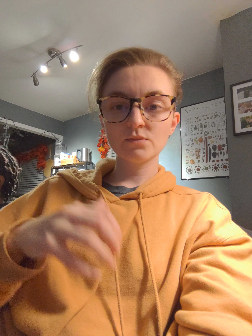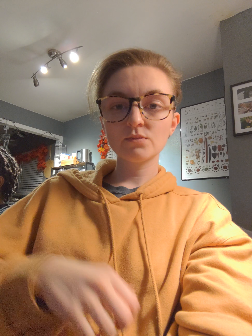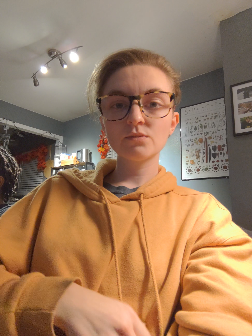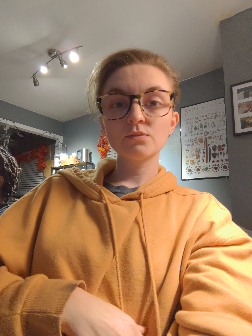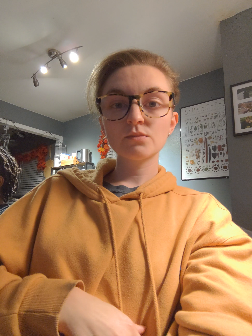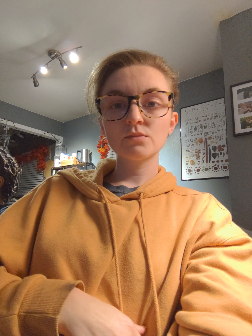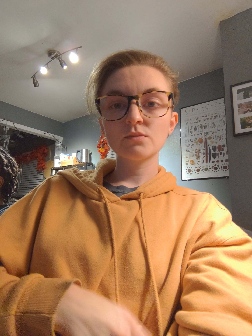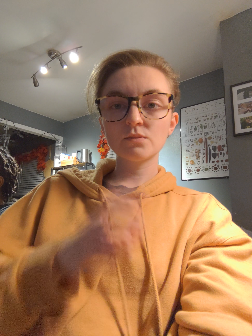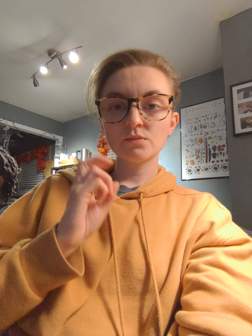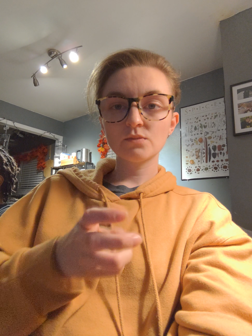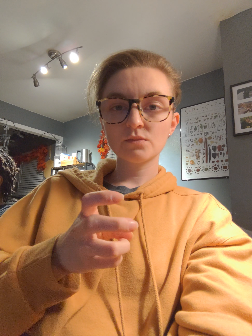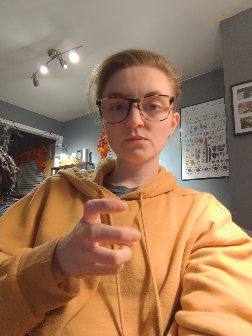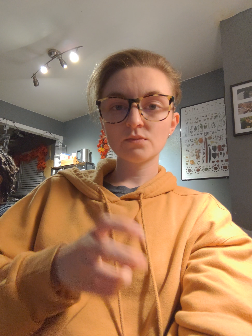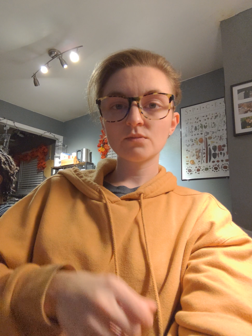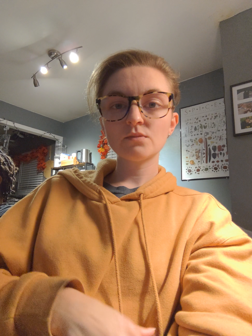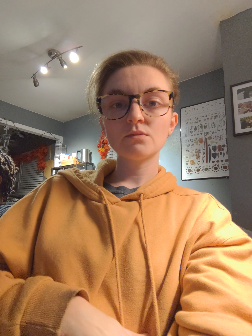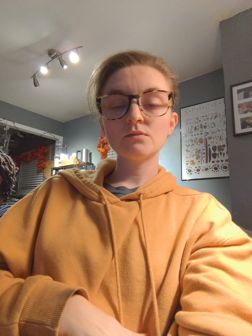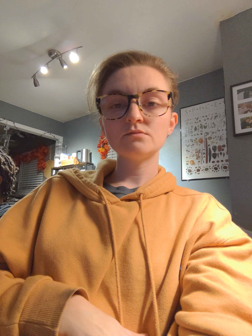hard